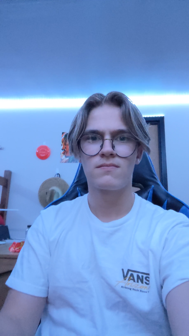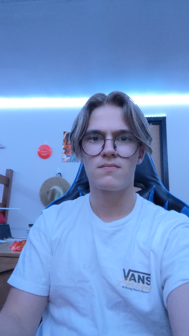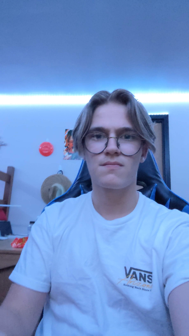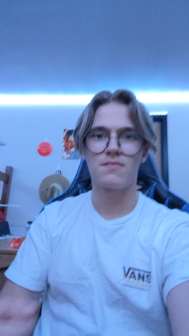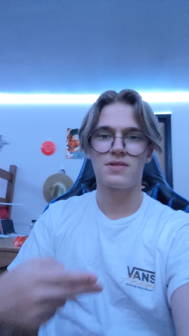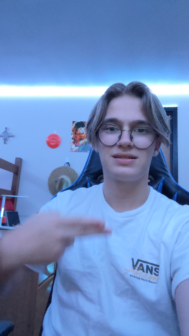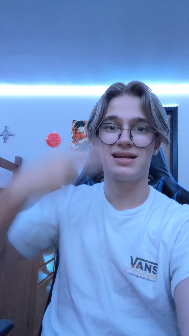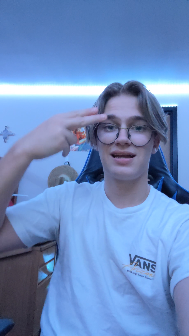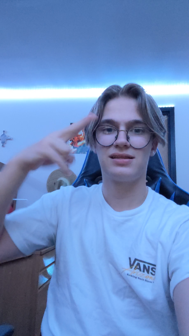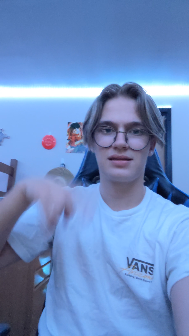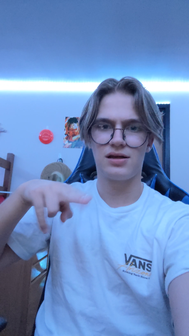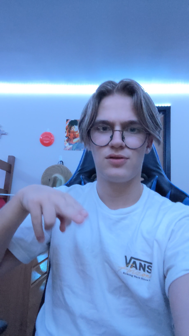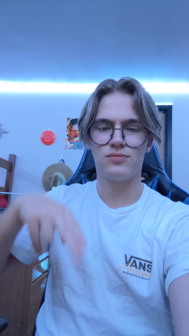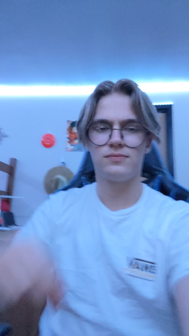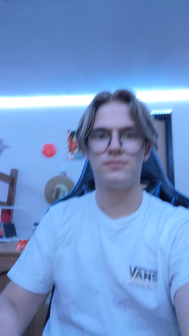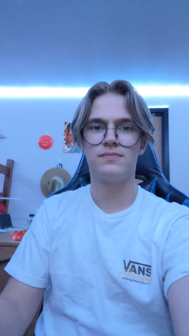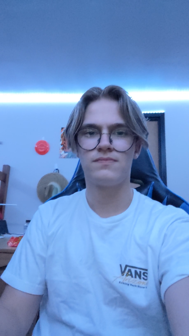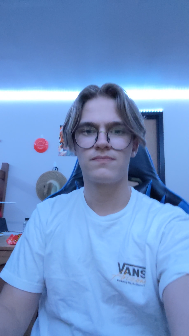high chair